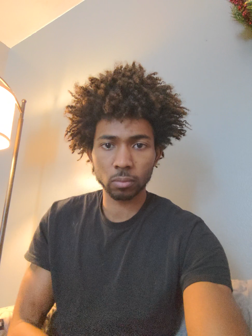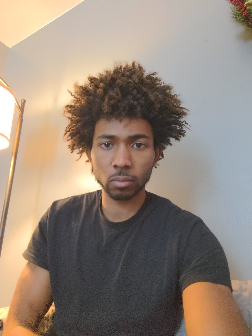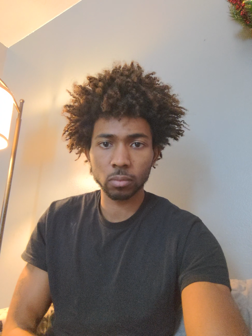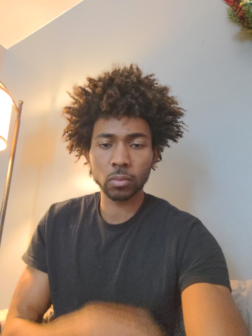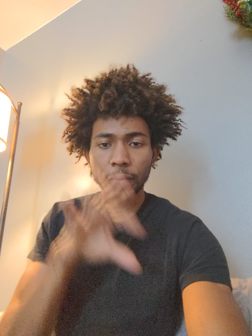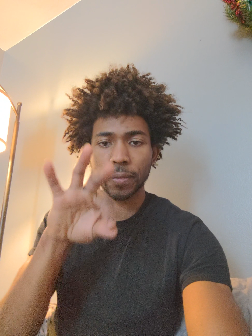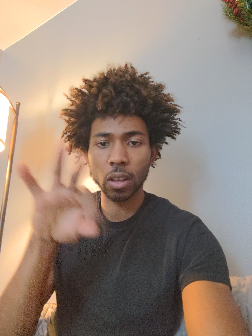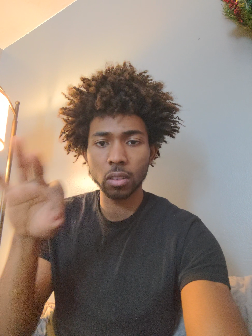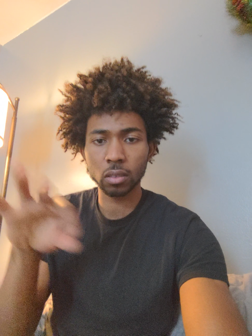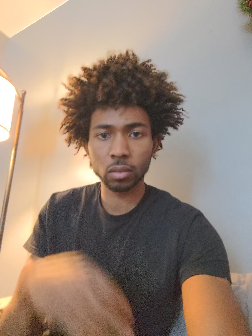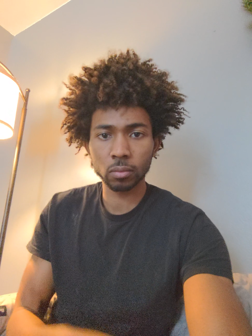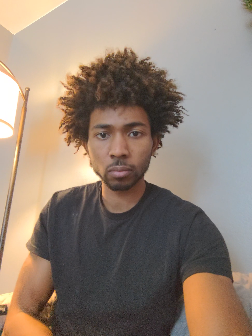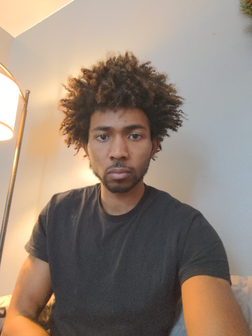french fries